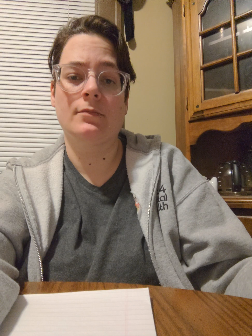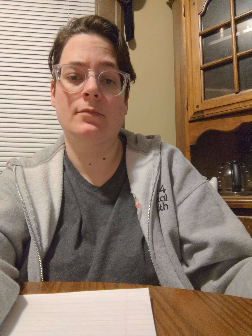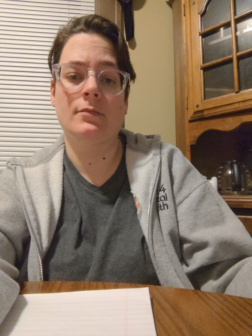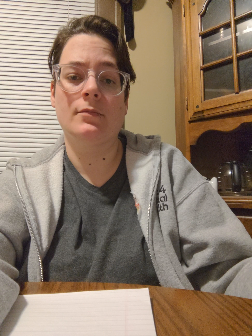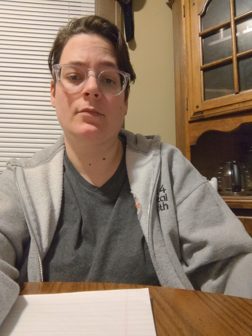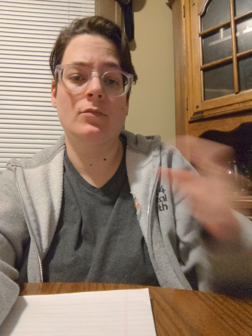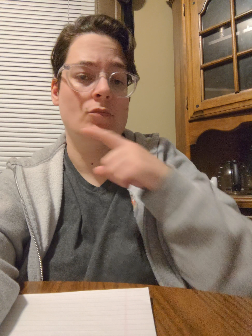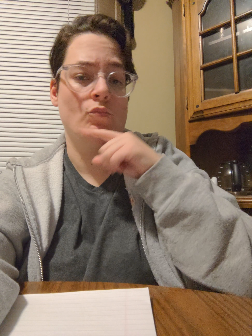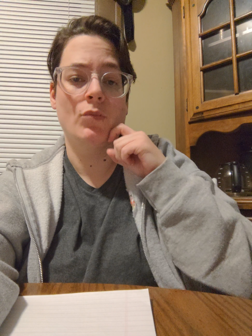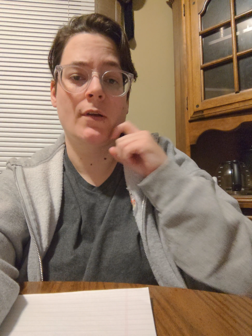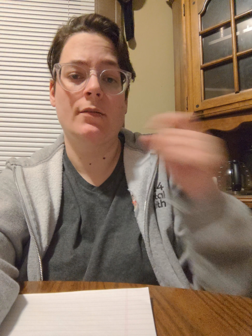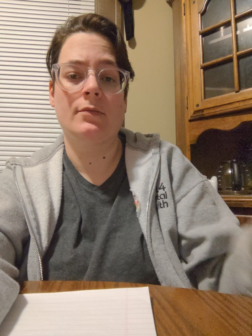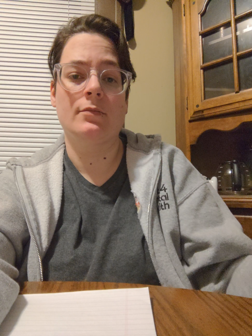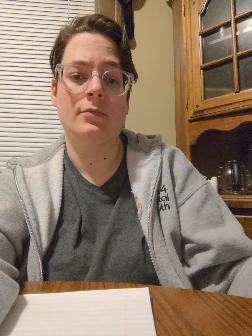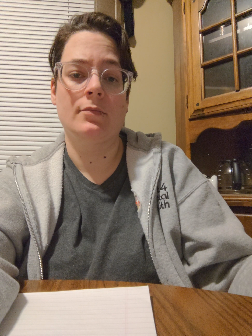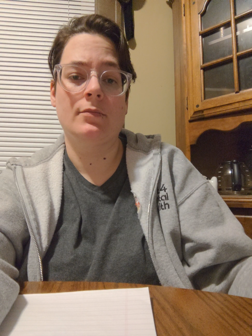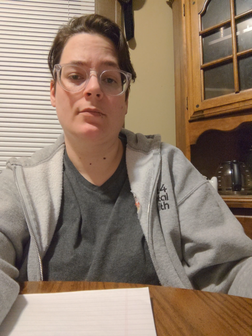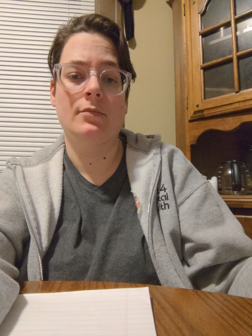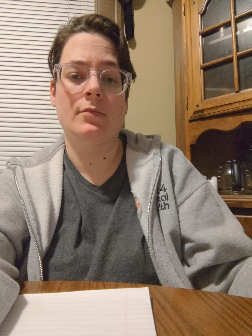dry